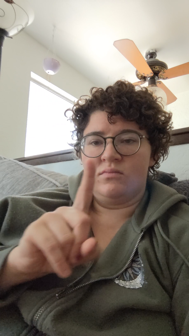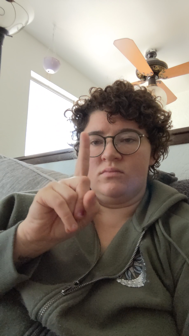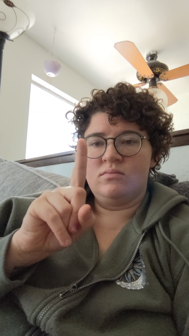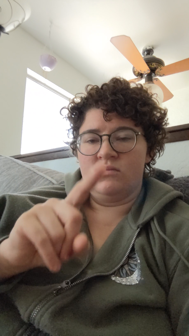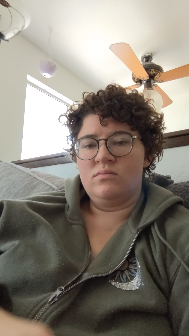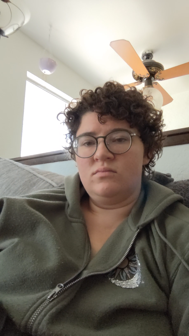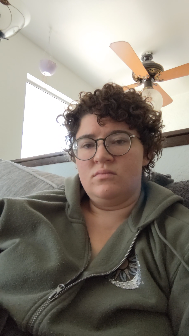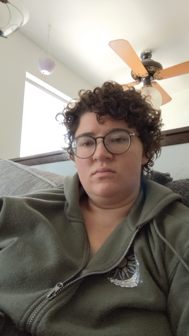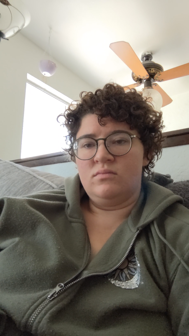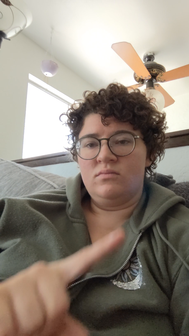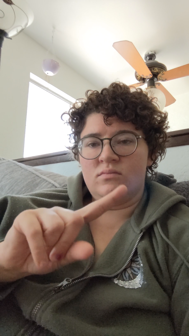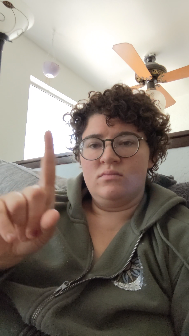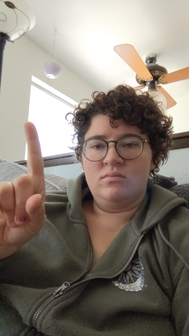but